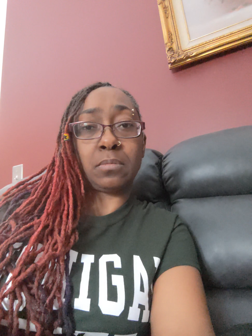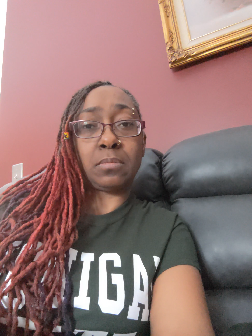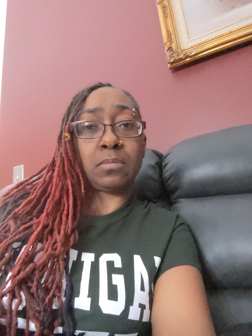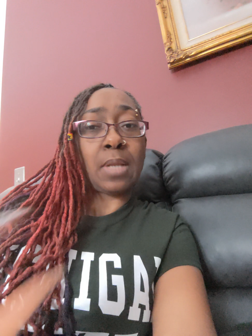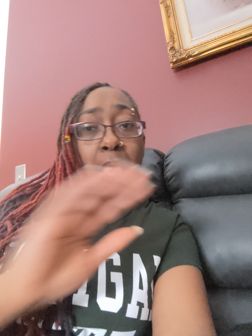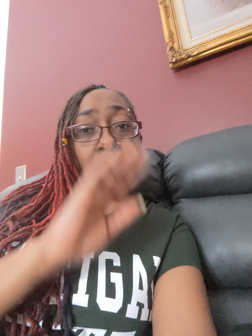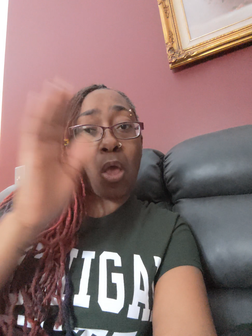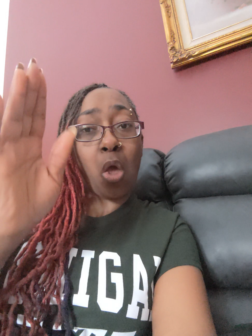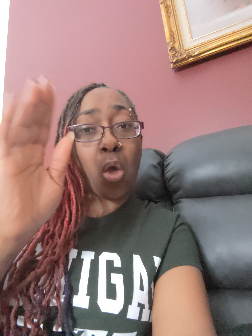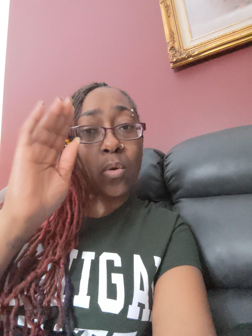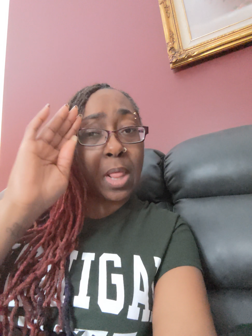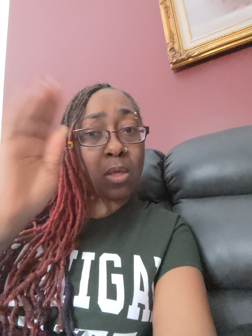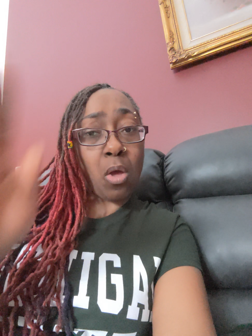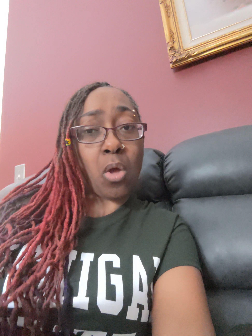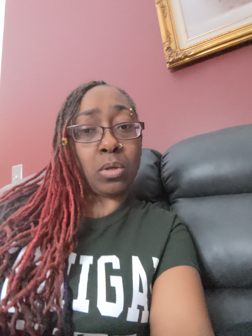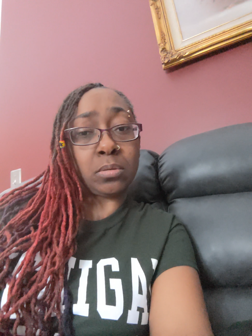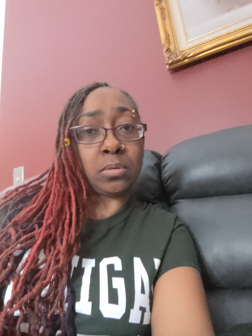hello